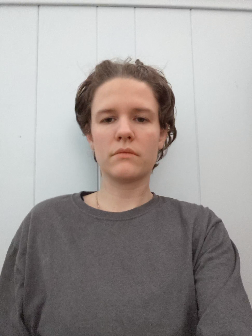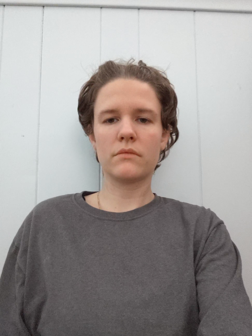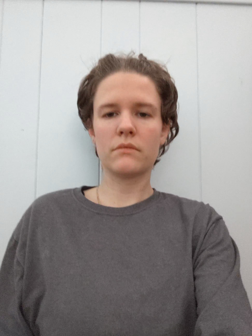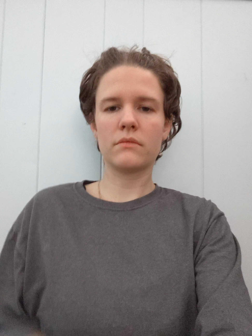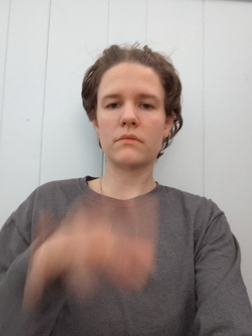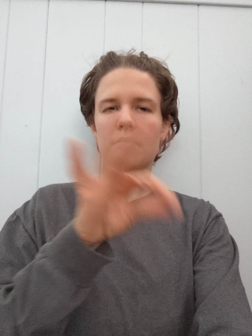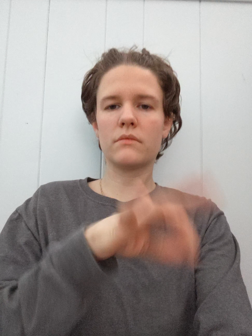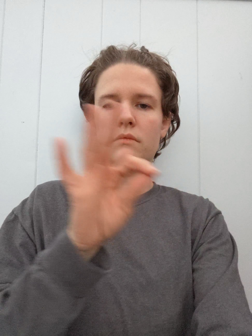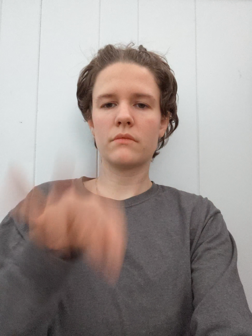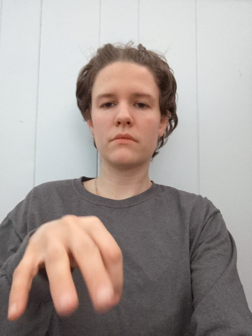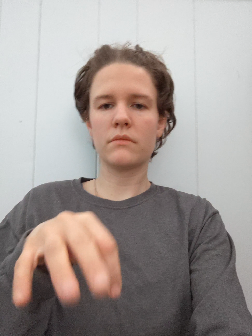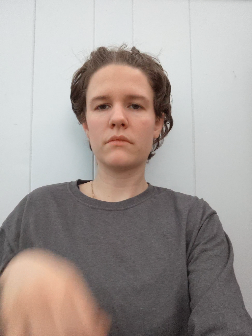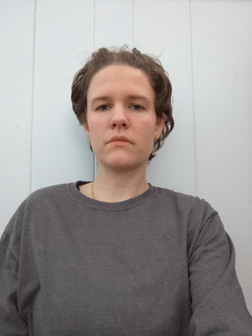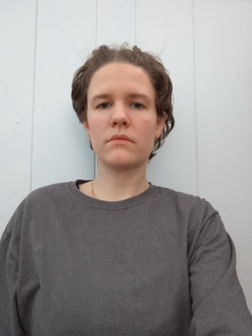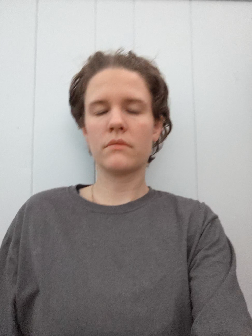french fries